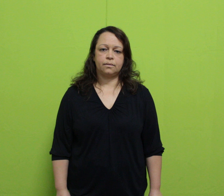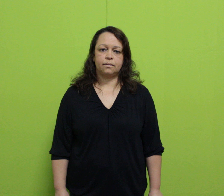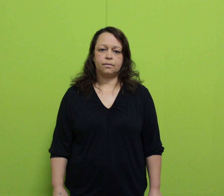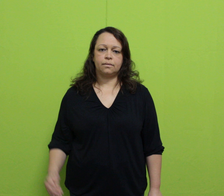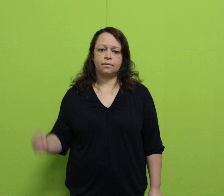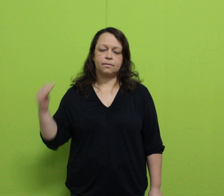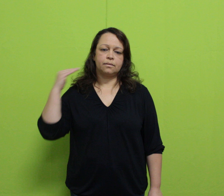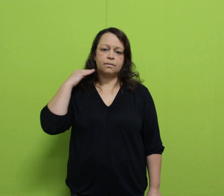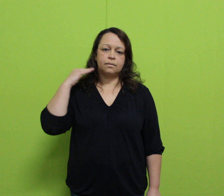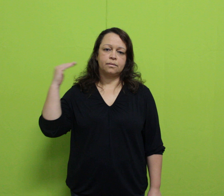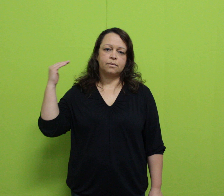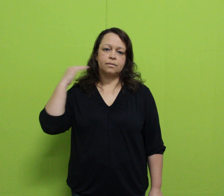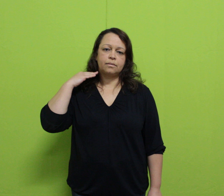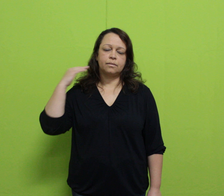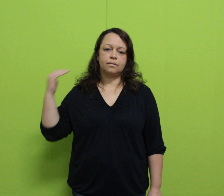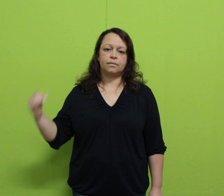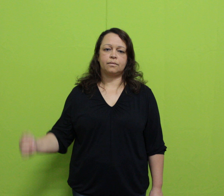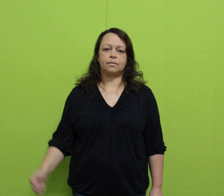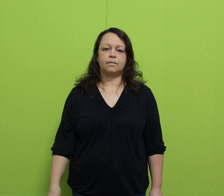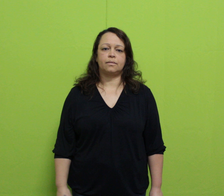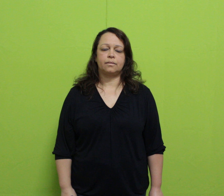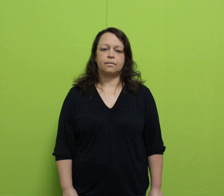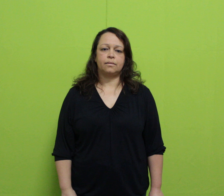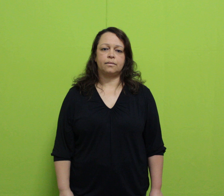banco